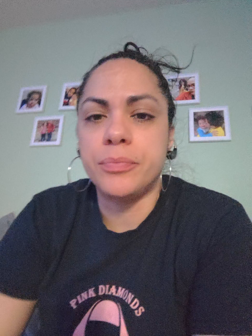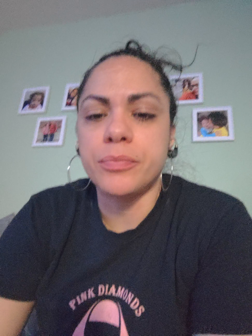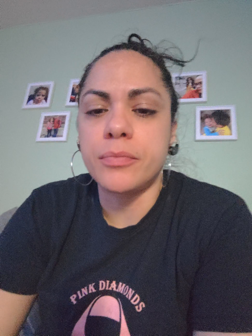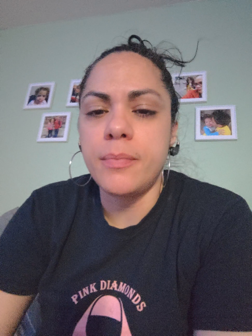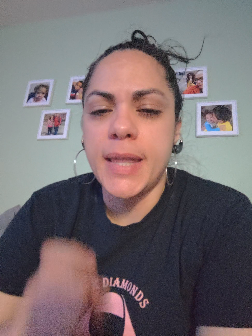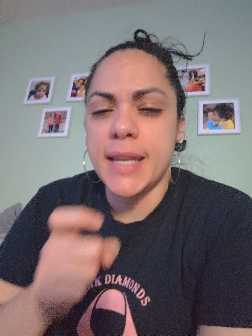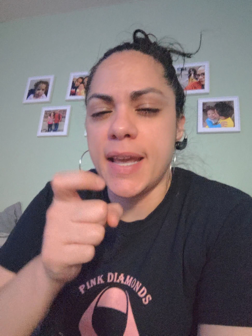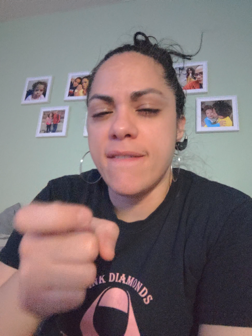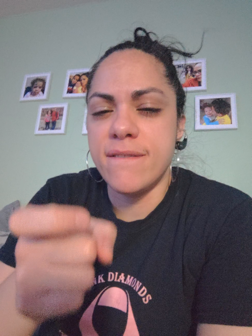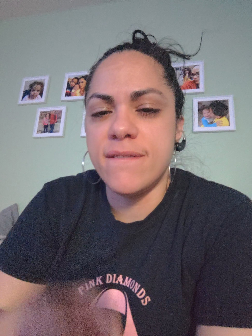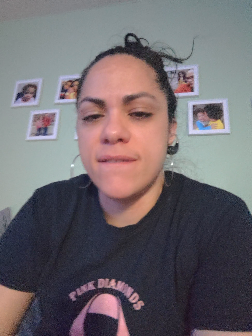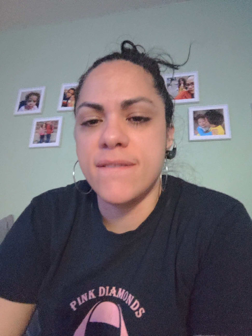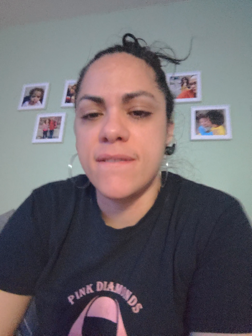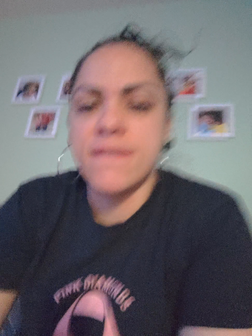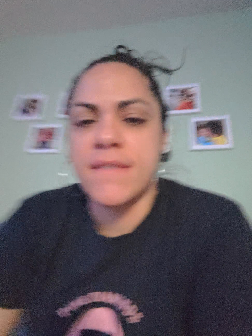gift